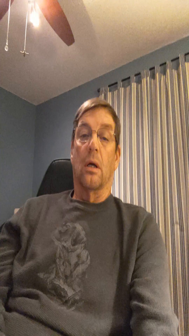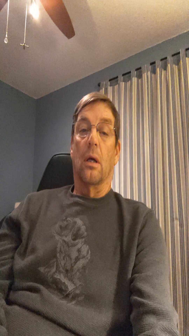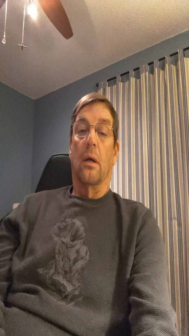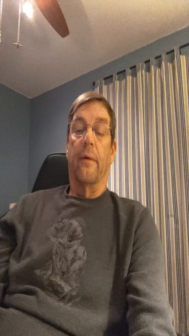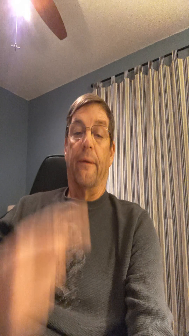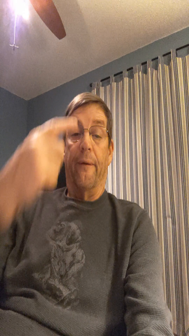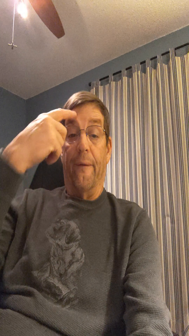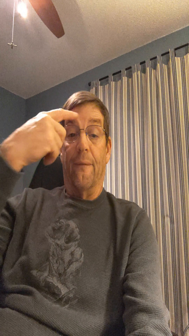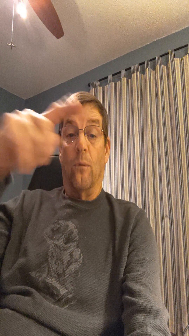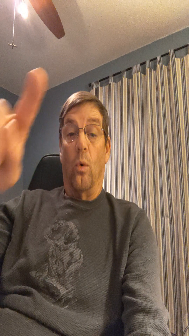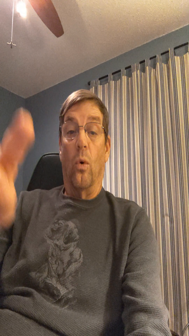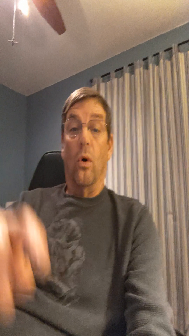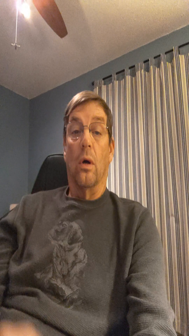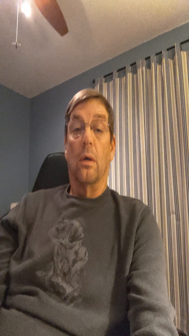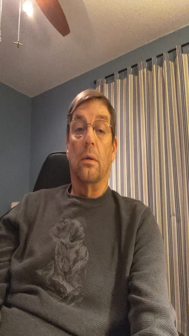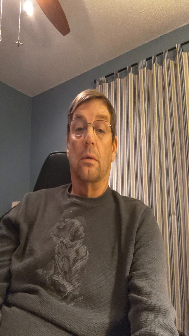for